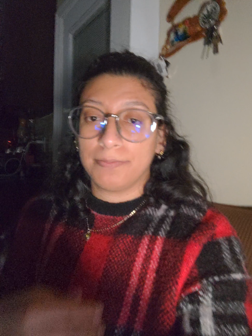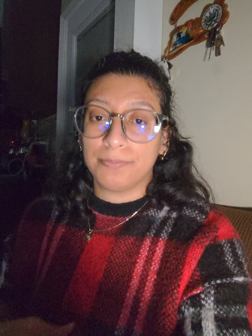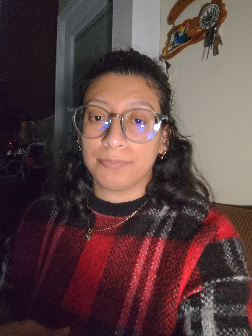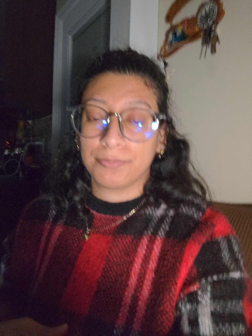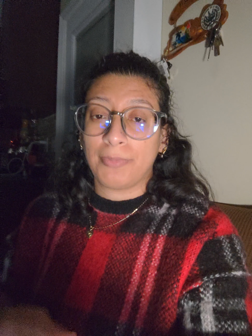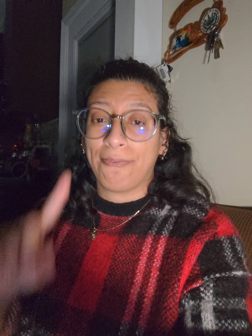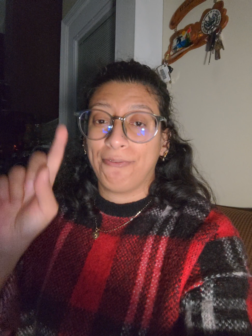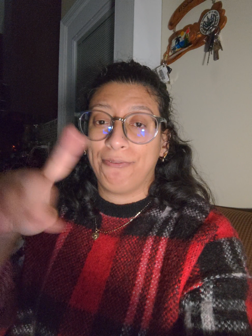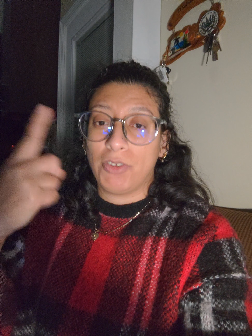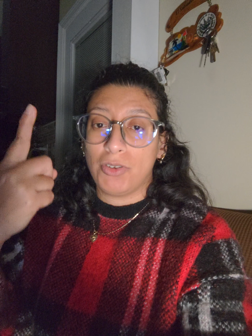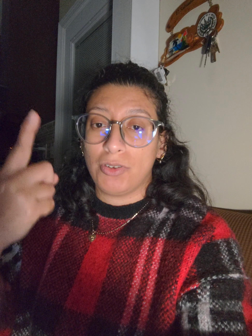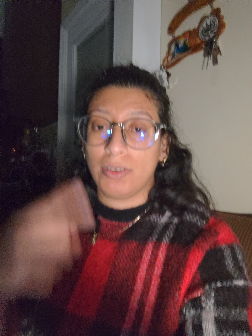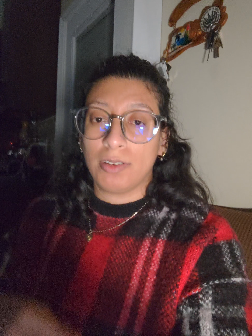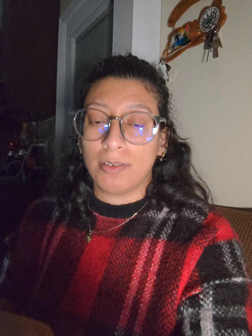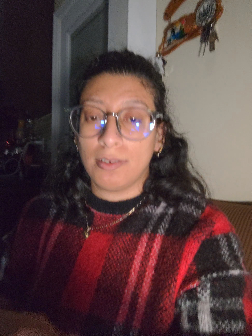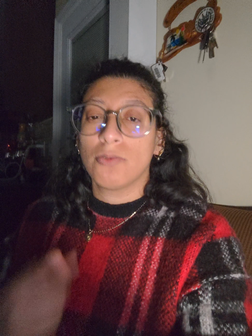first